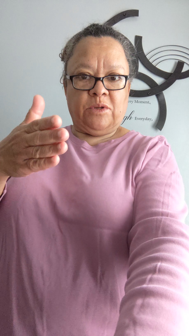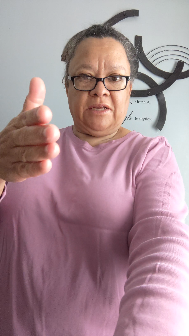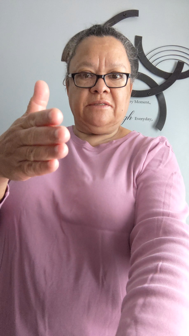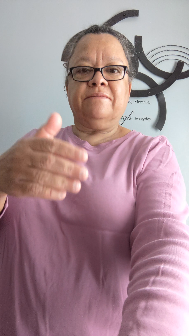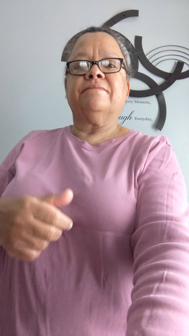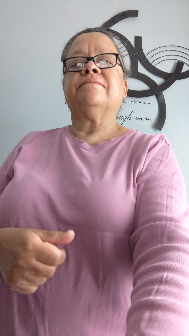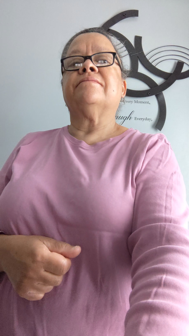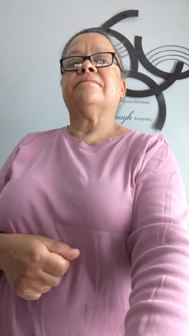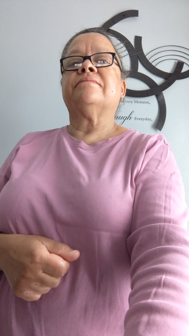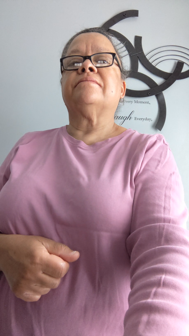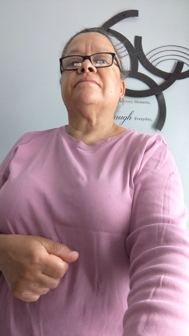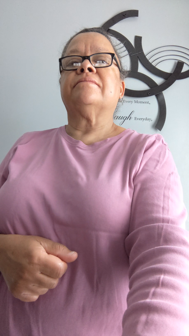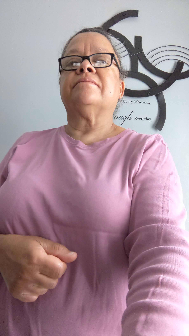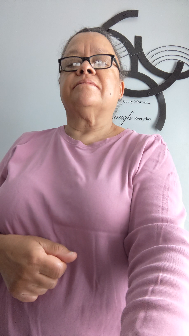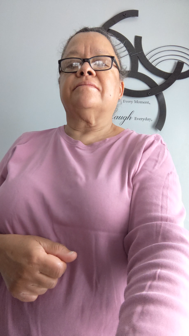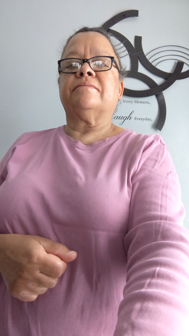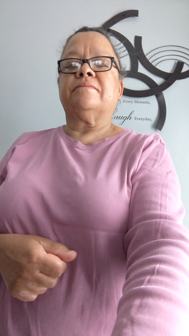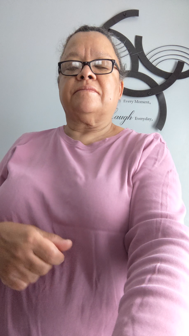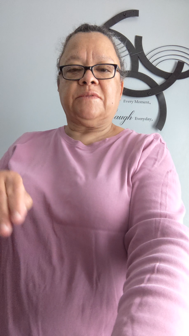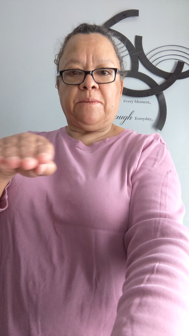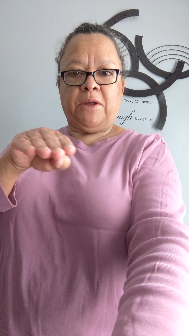boots